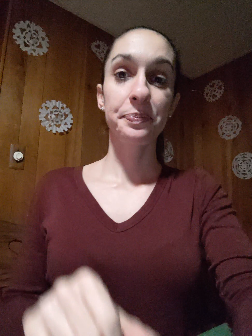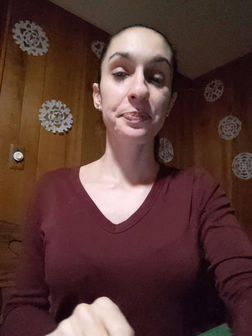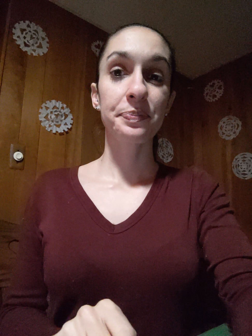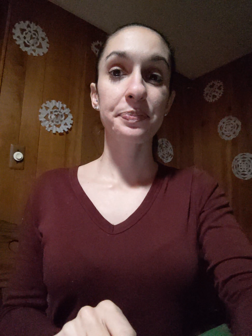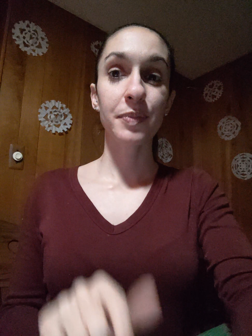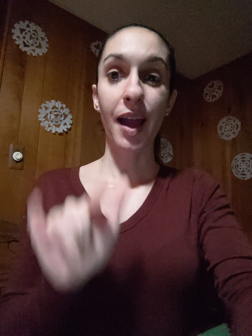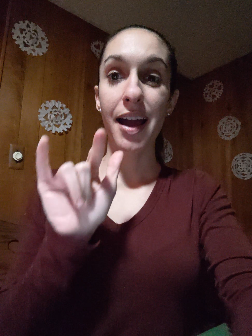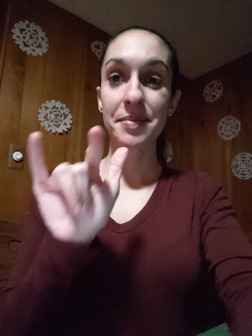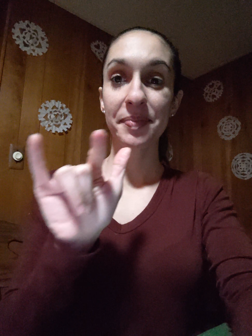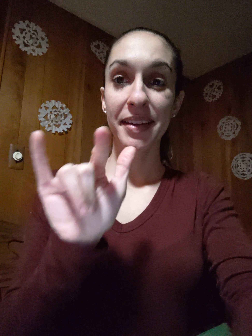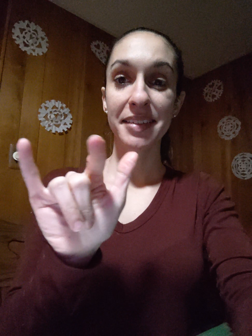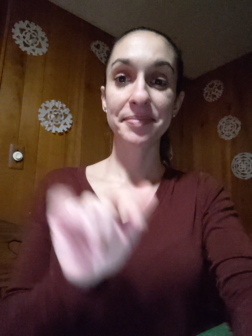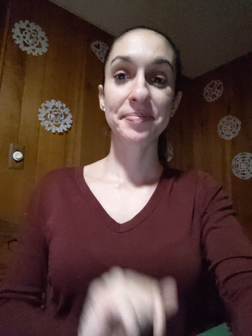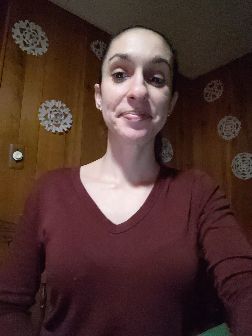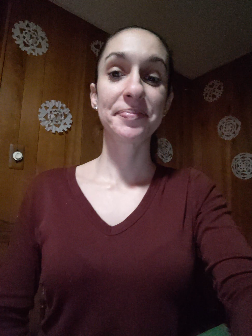airplane